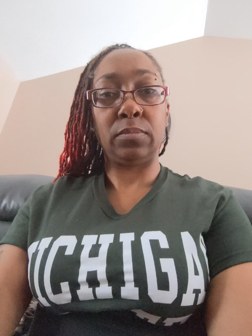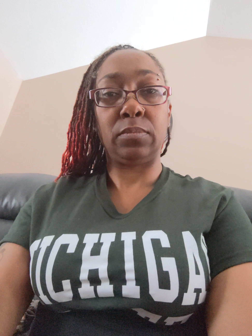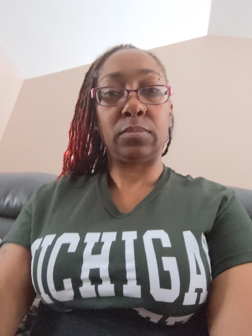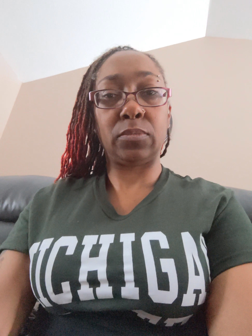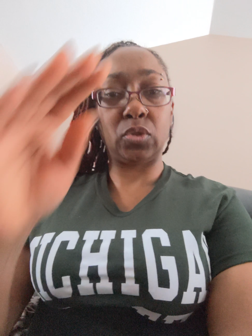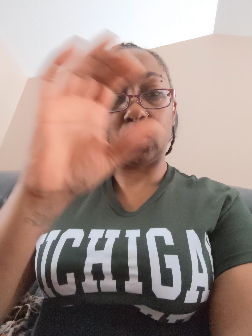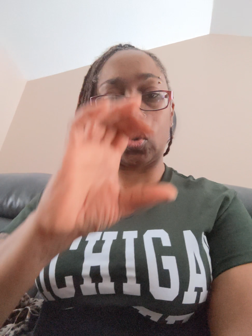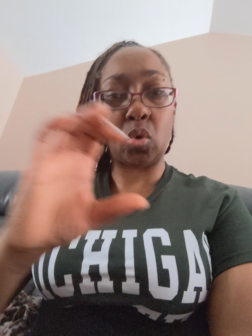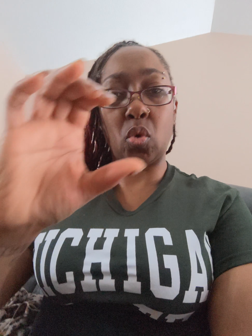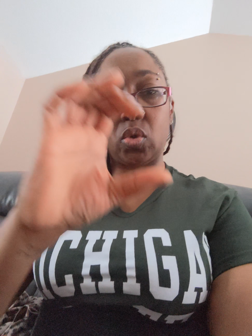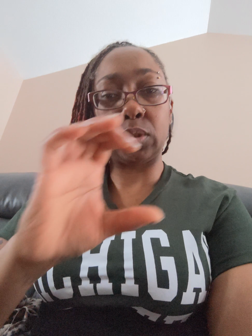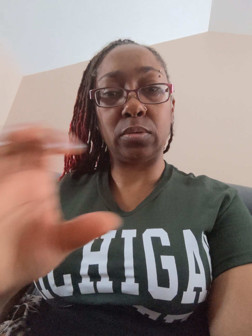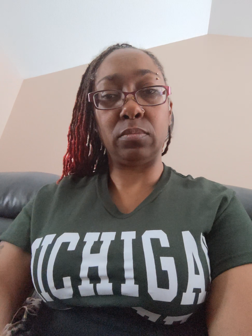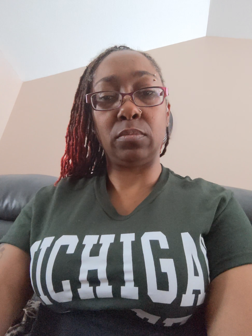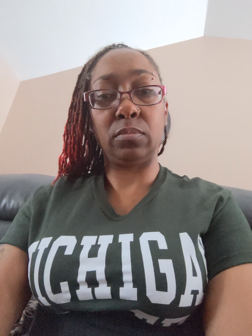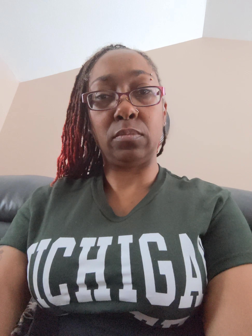chocolate